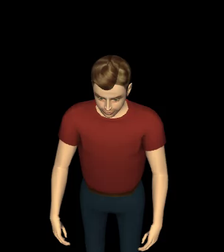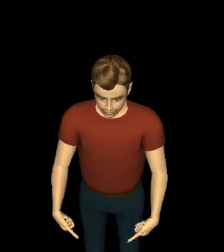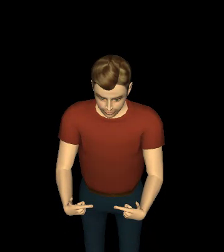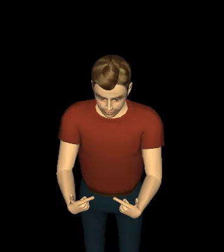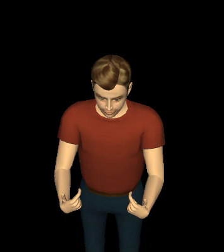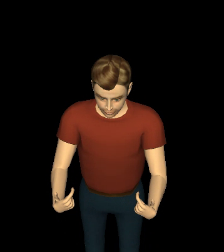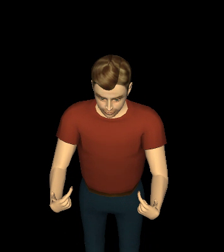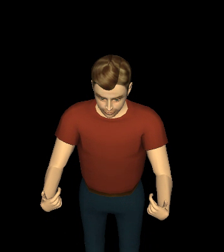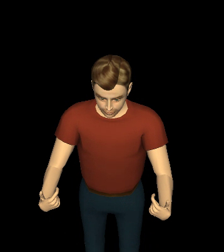مواد